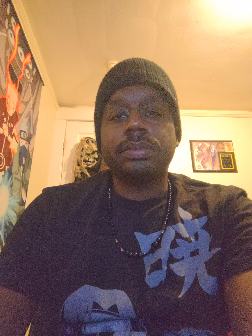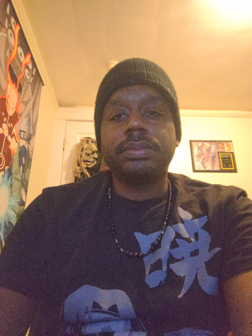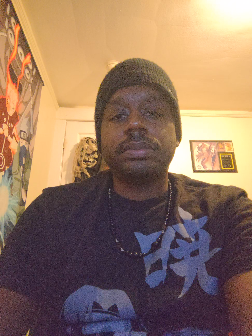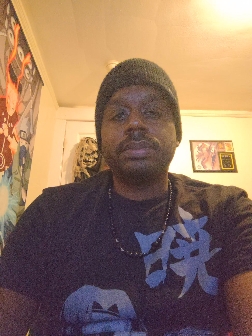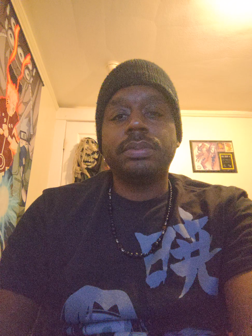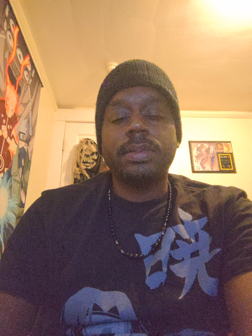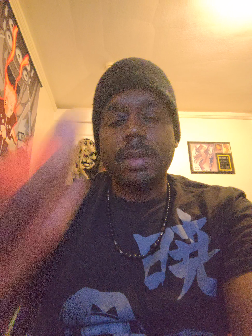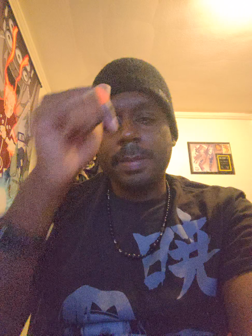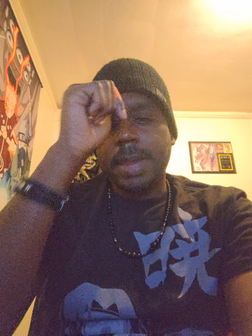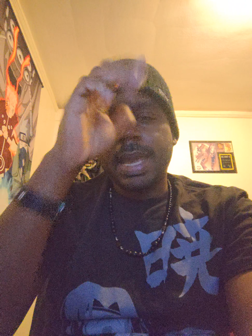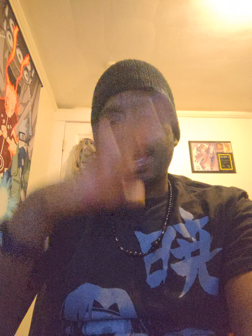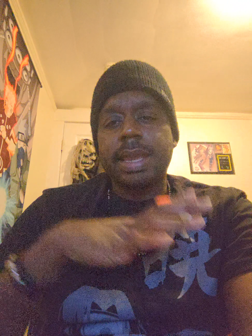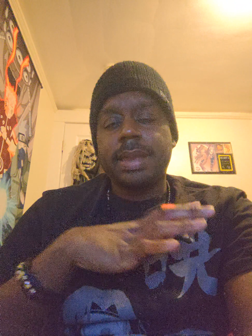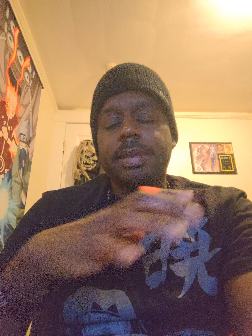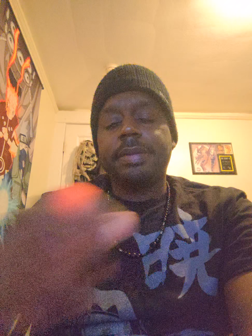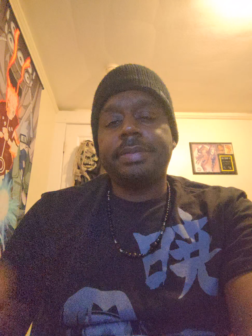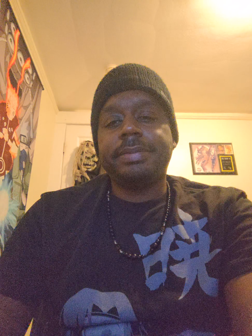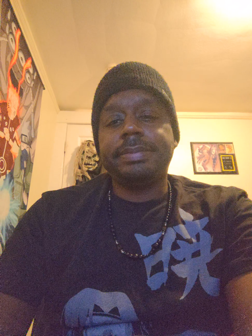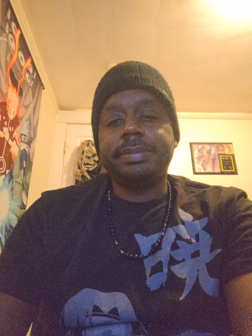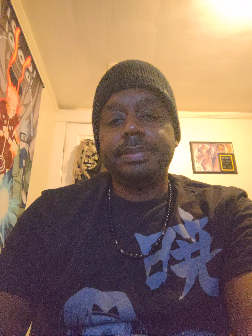man